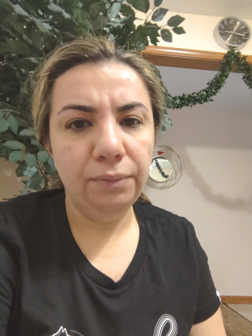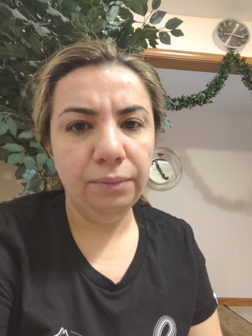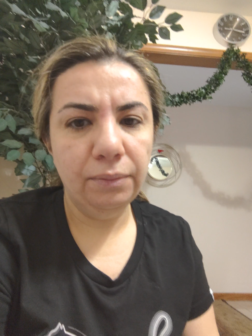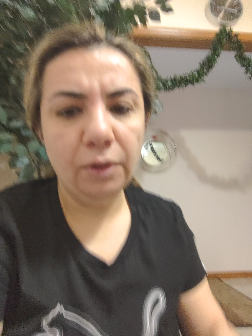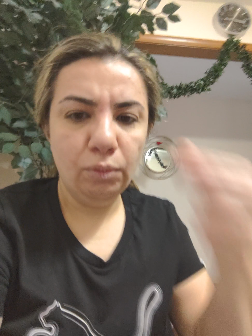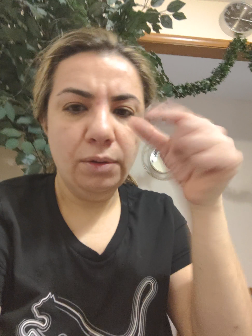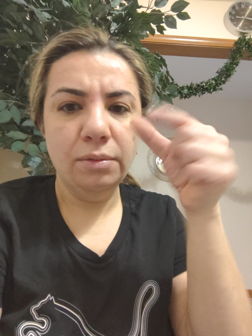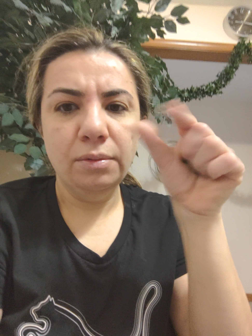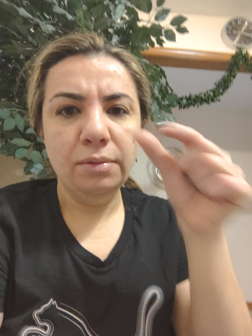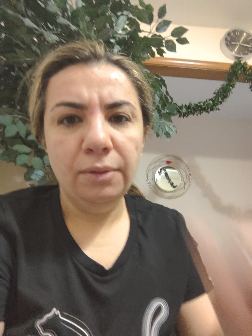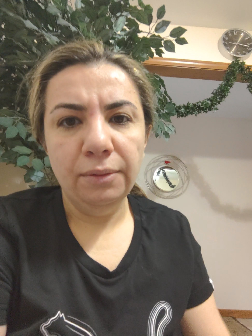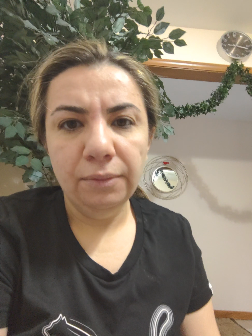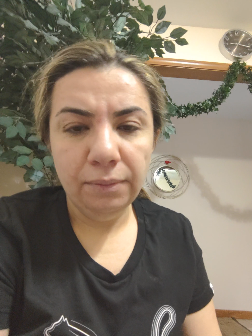green